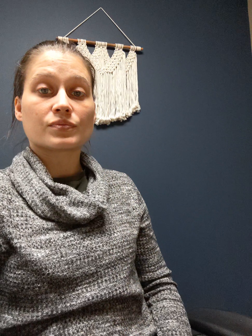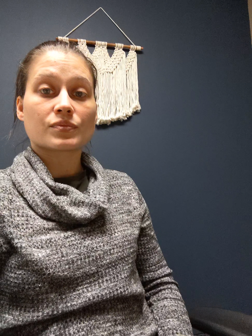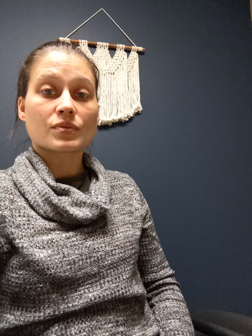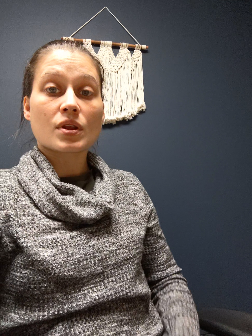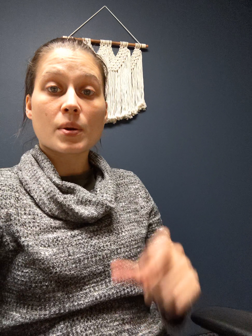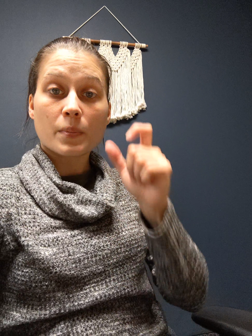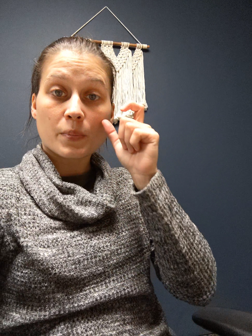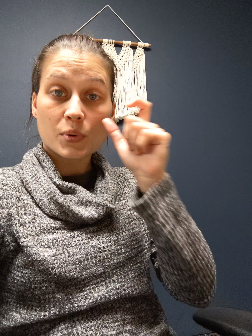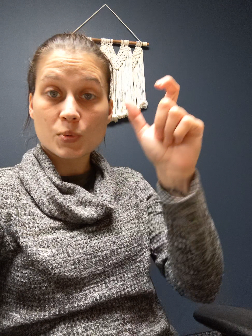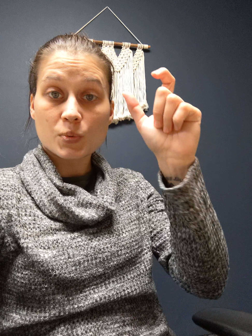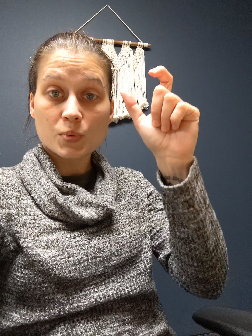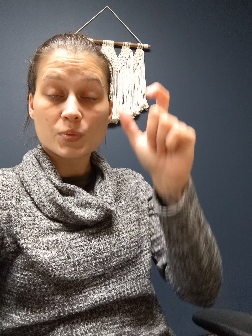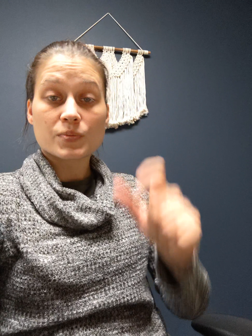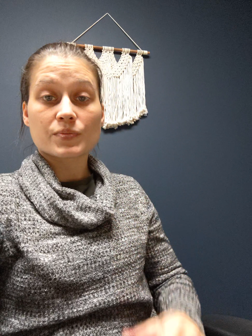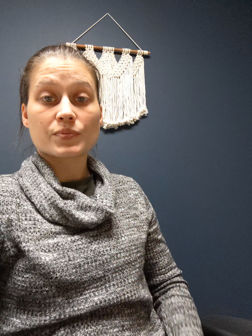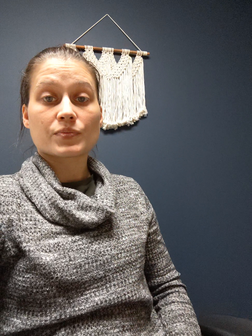moon